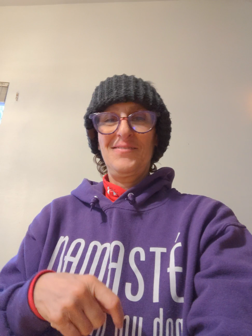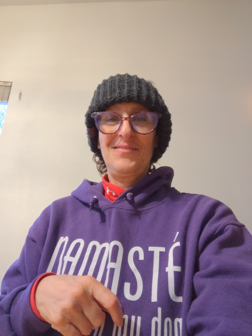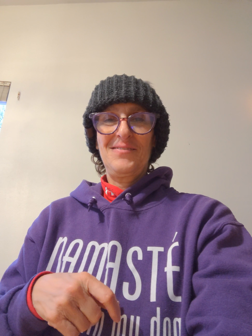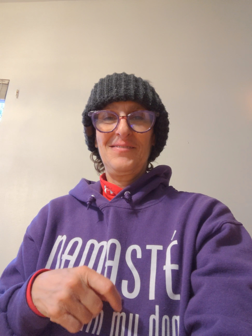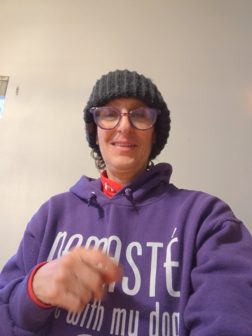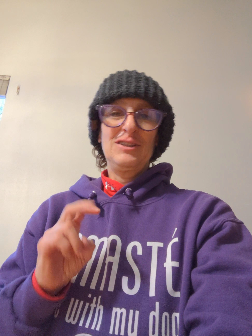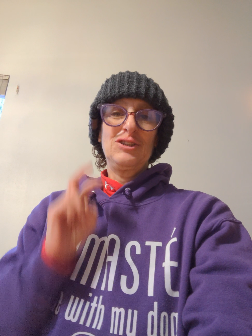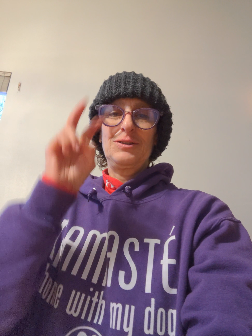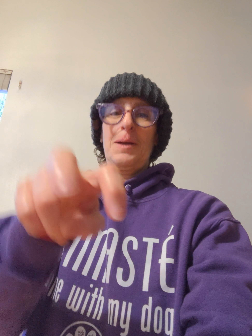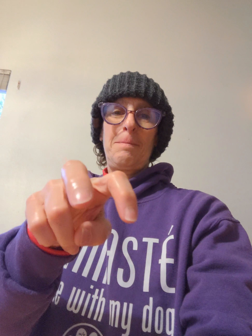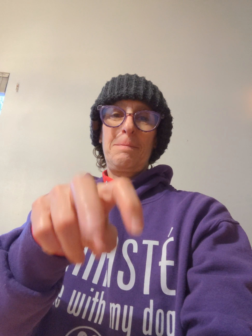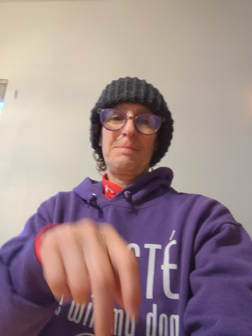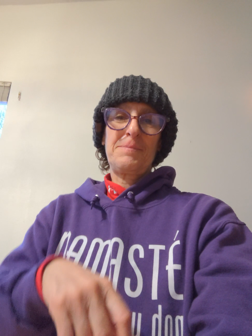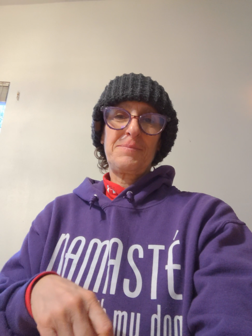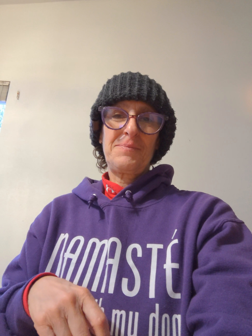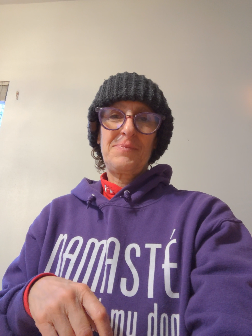jump